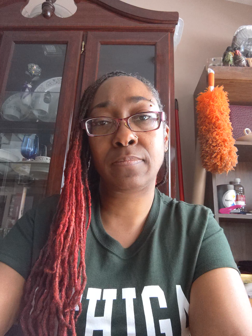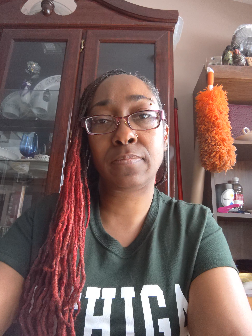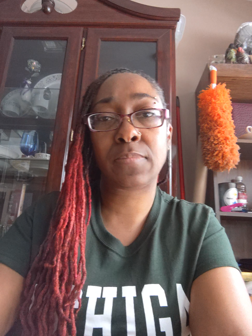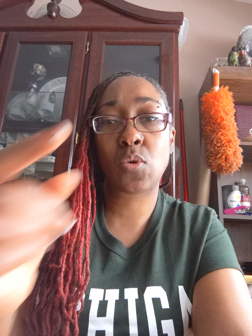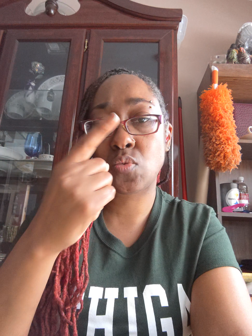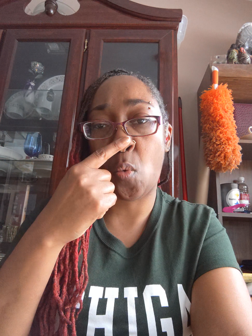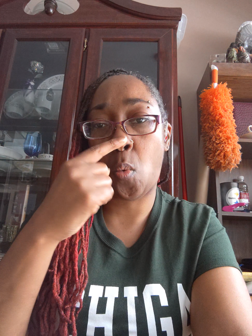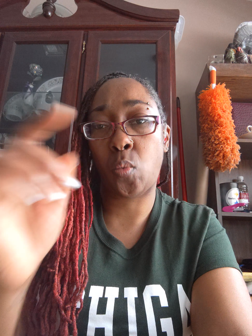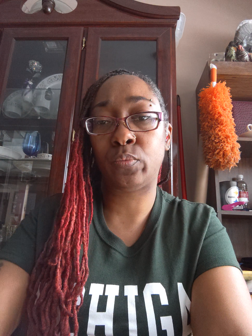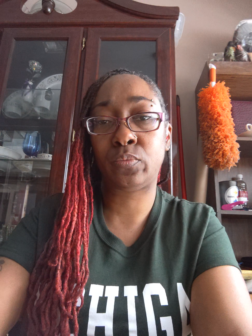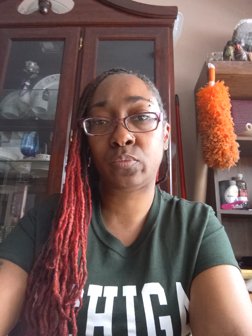nose